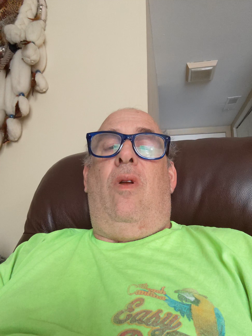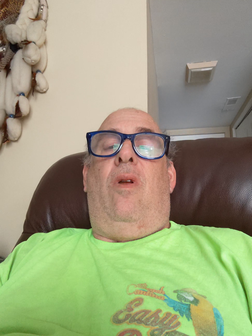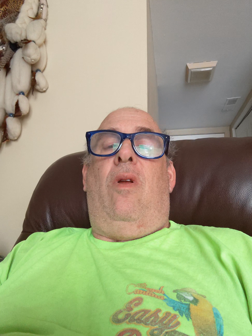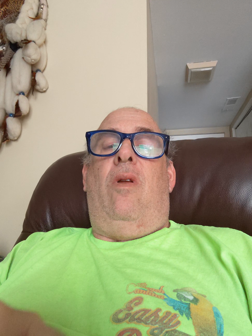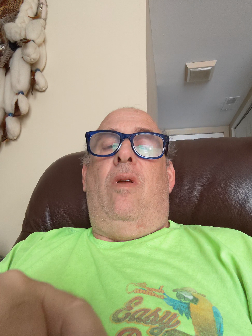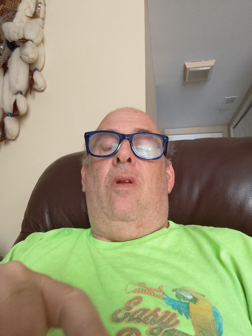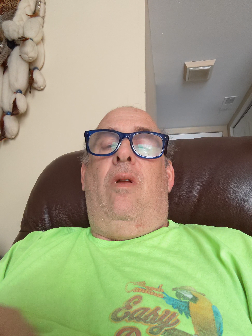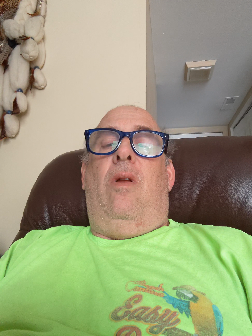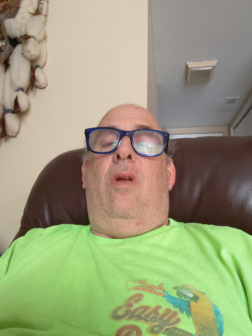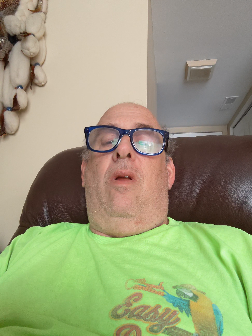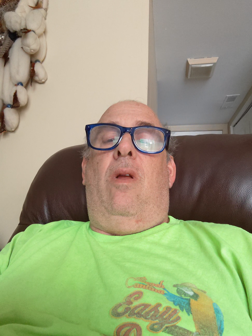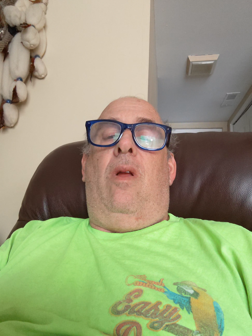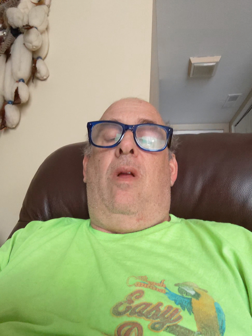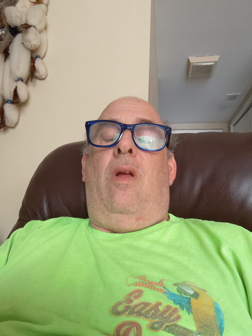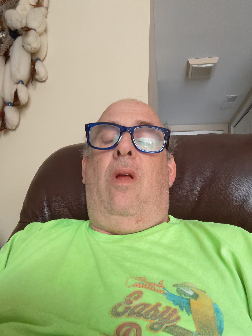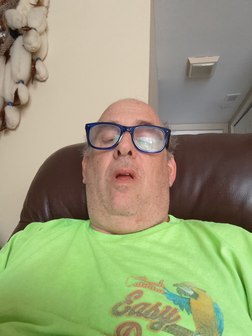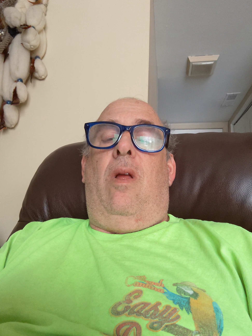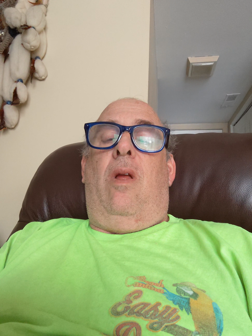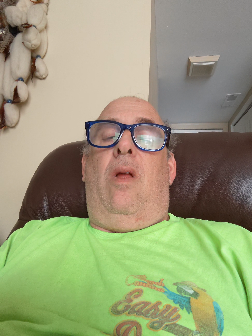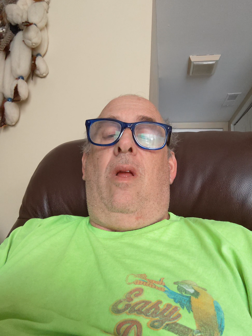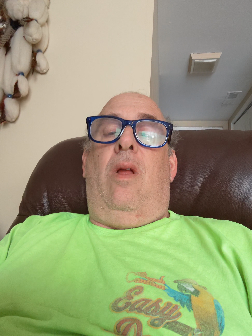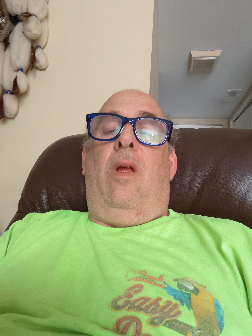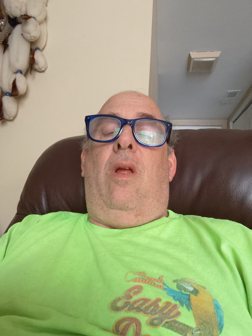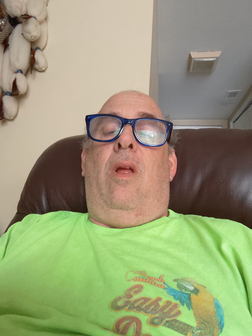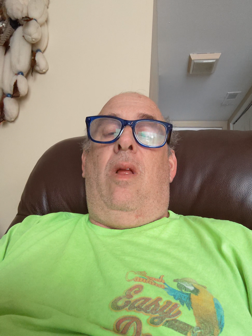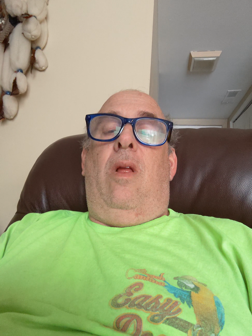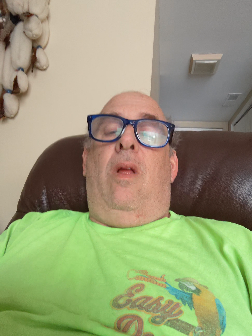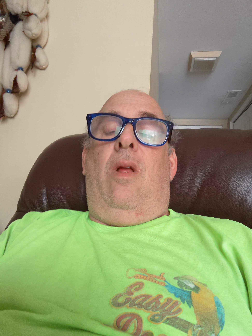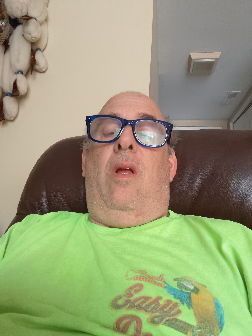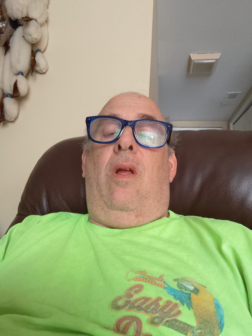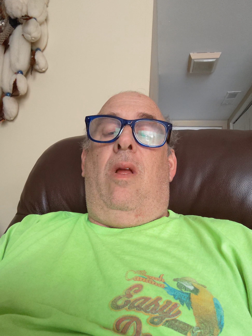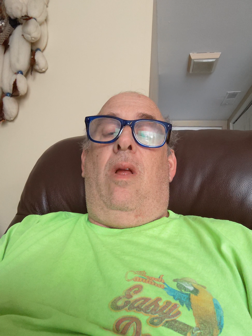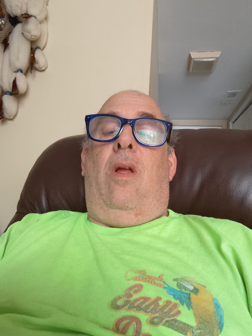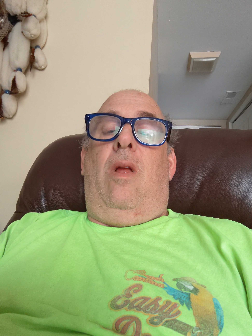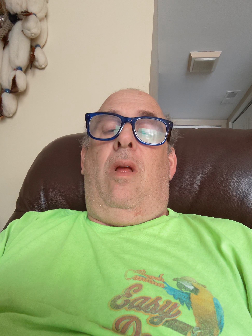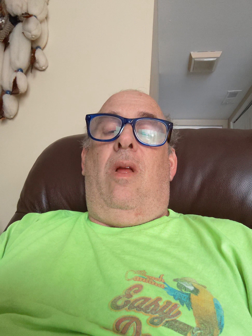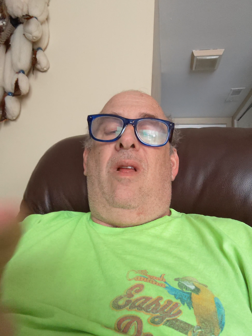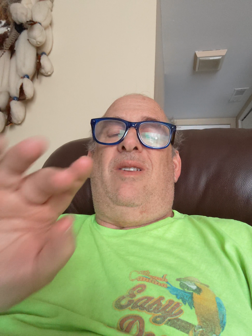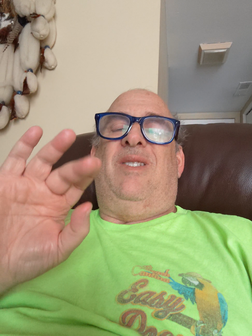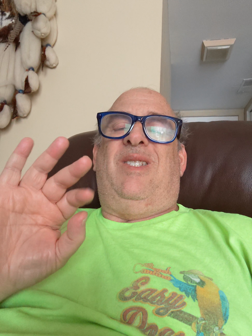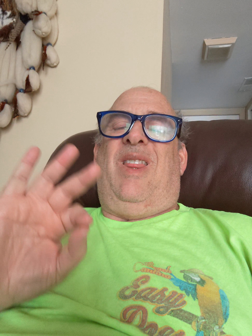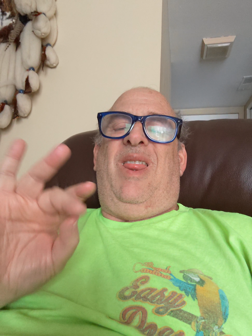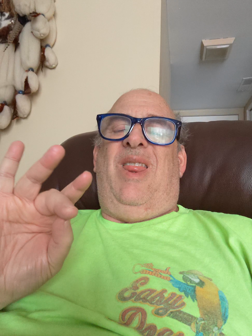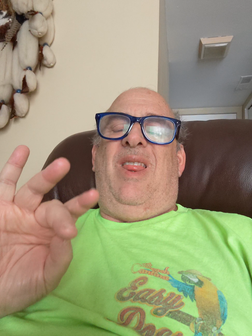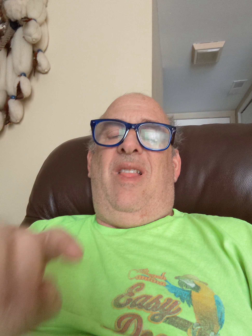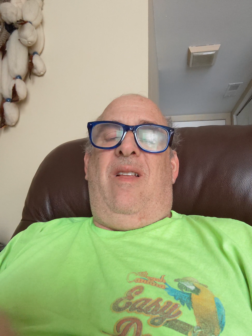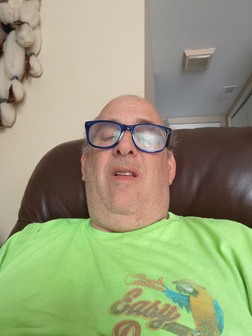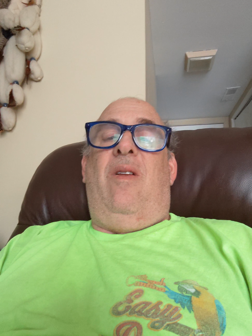yucky